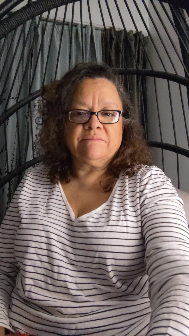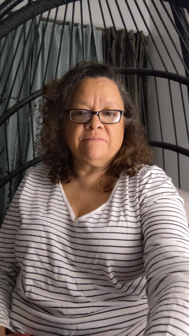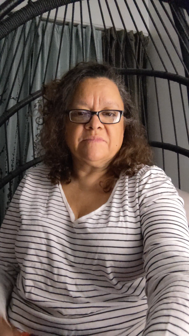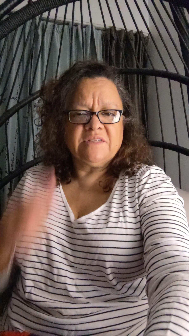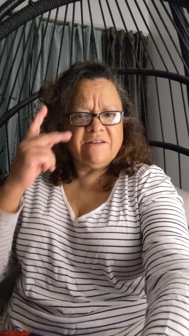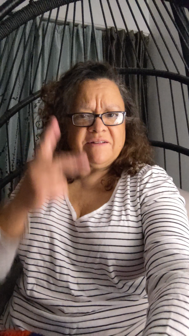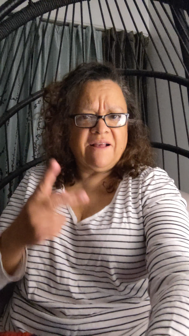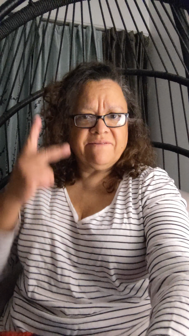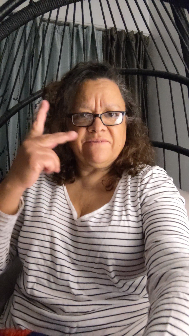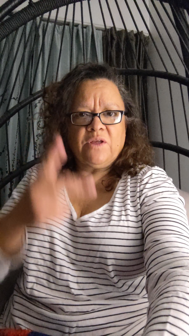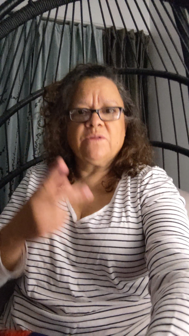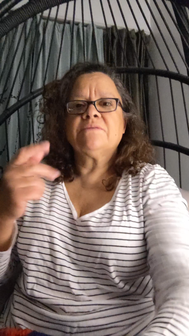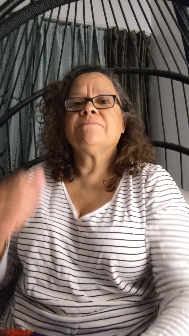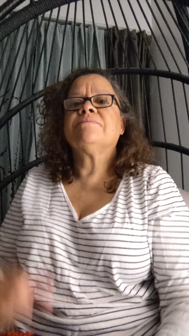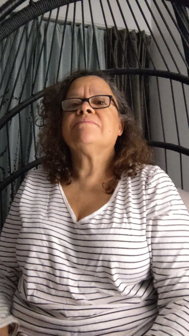careful